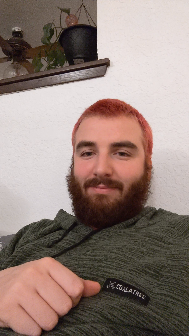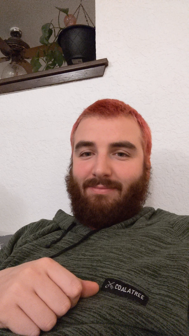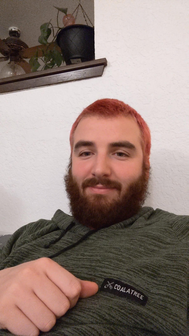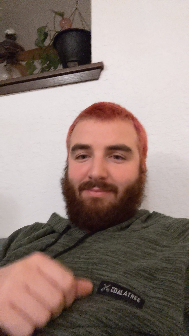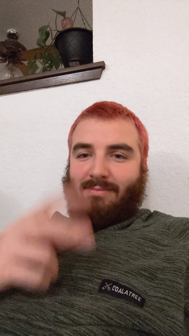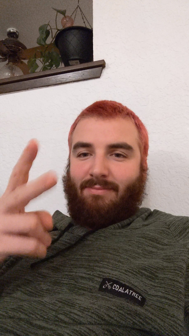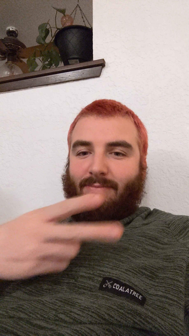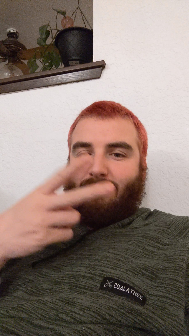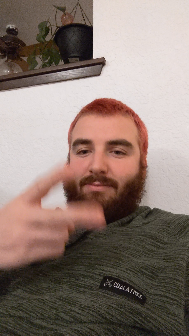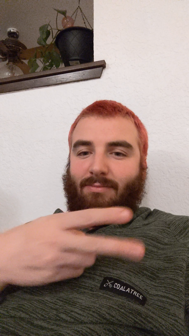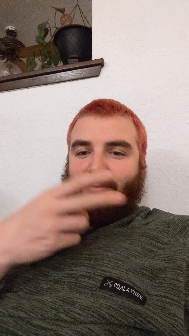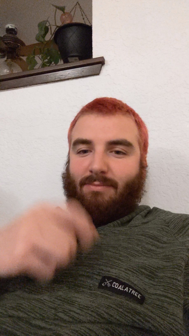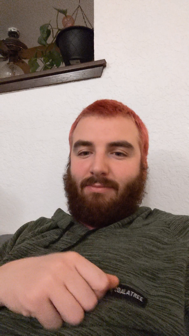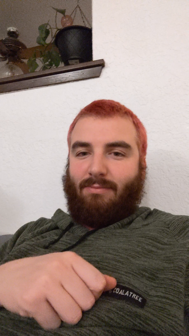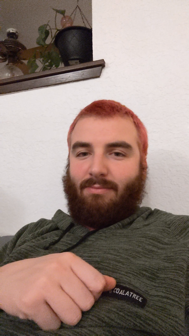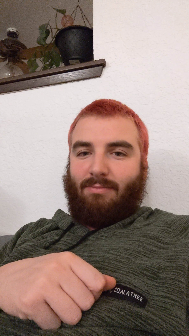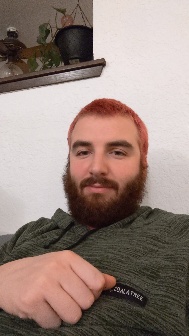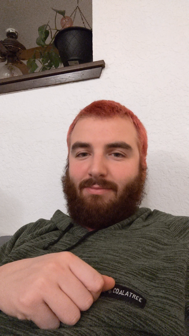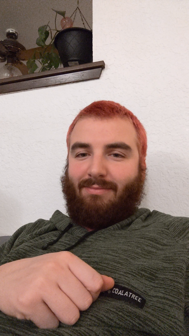sheep